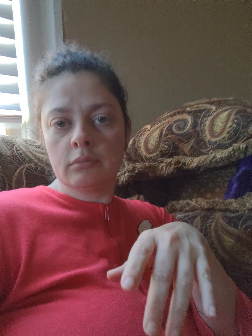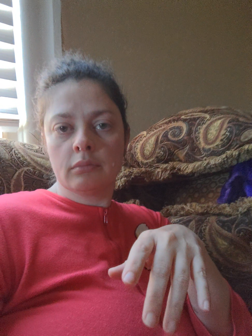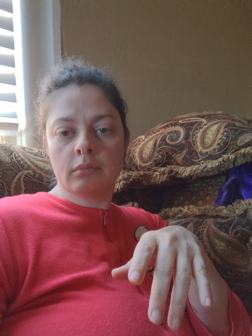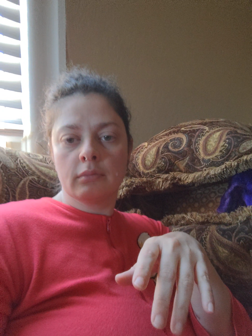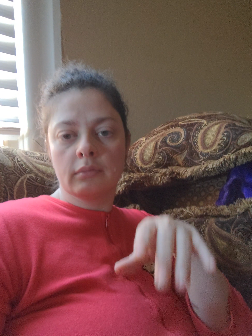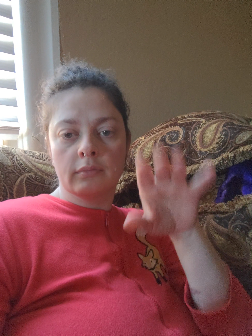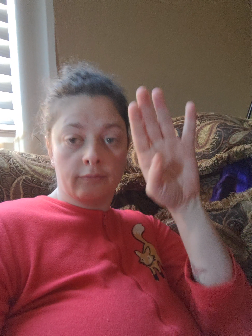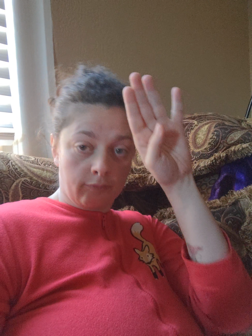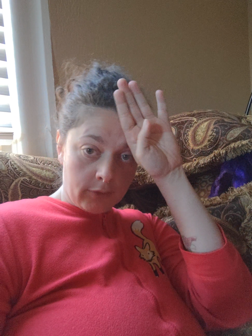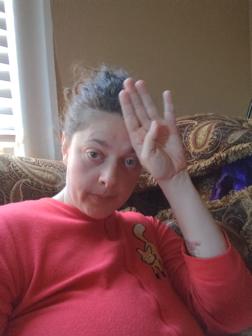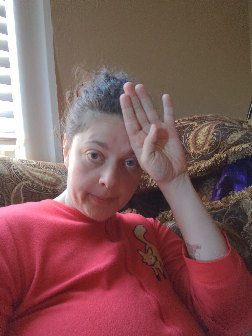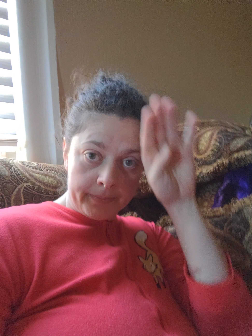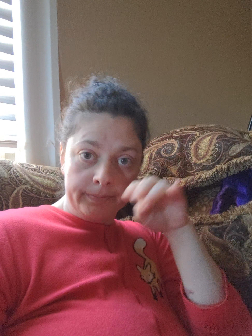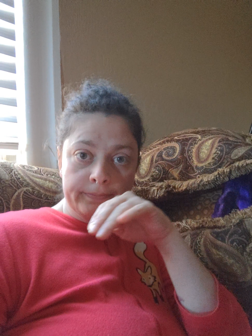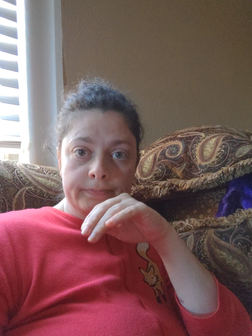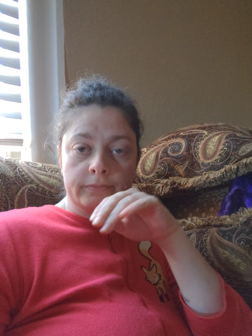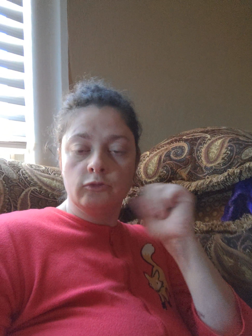fireman